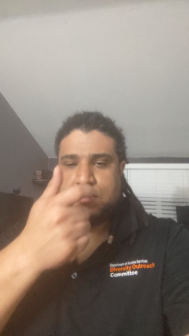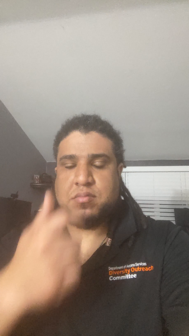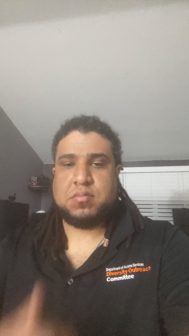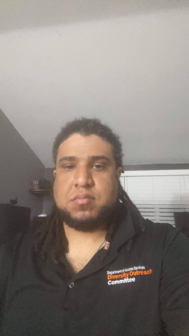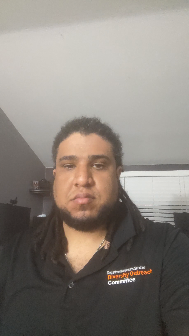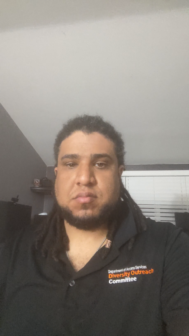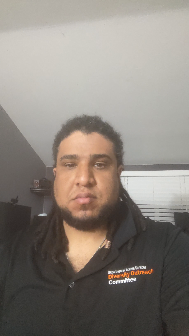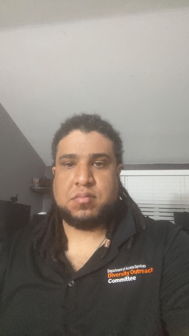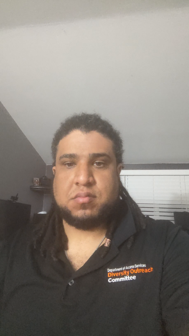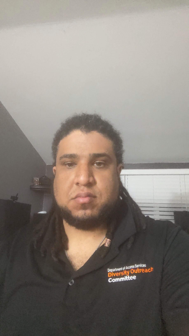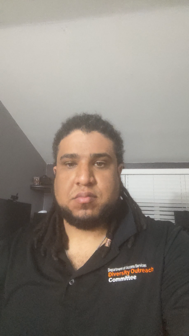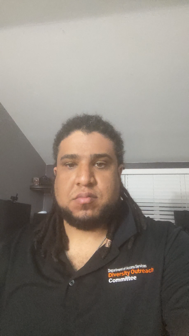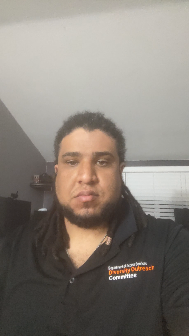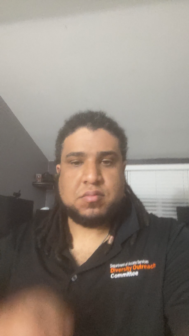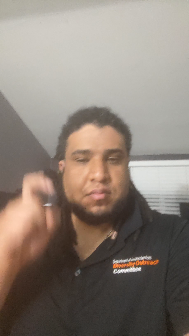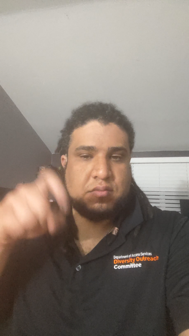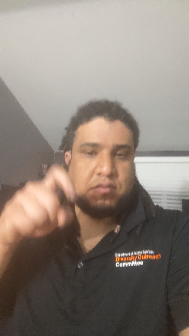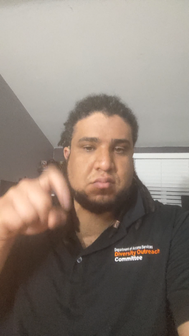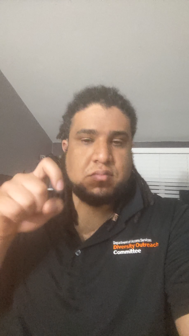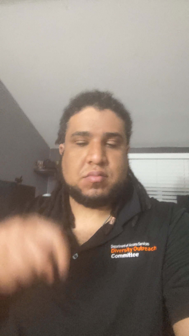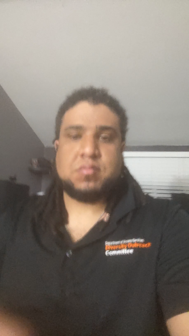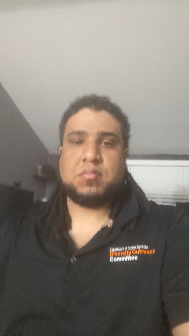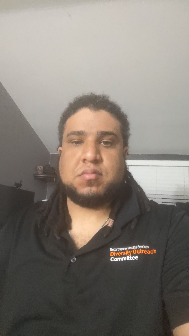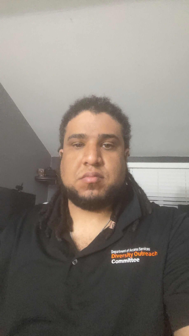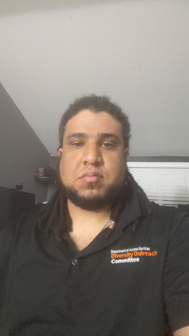should